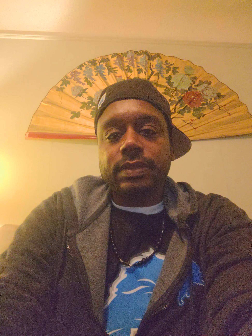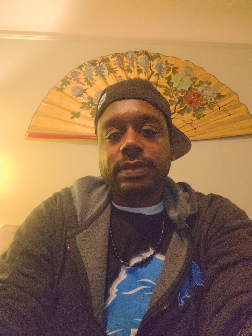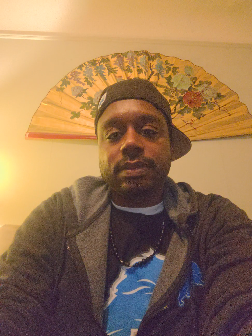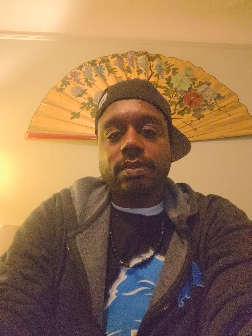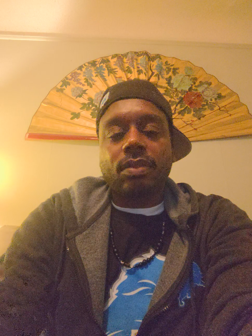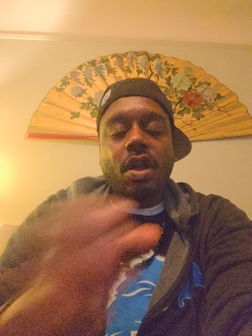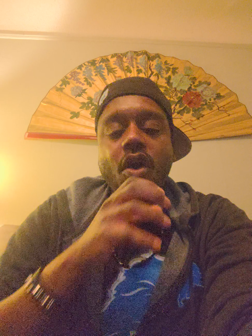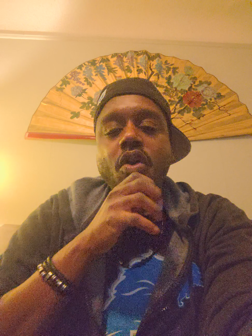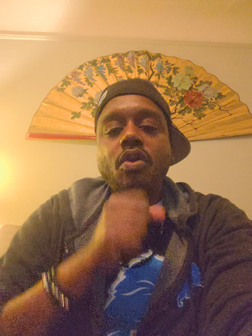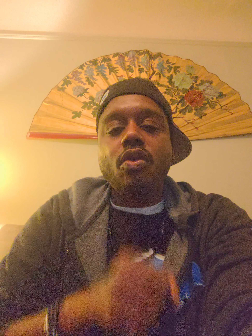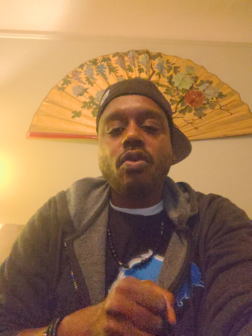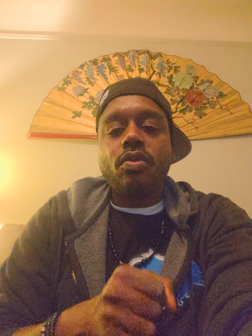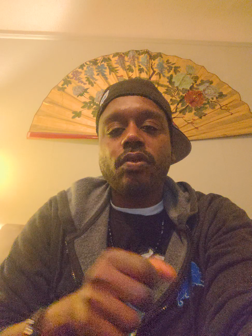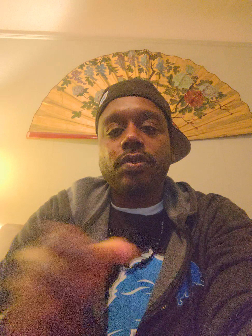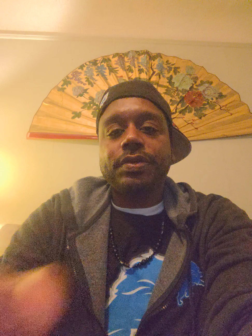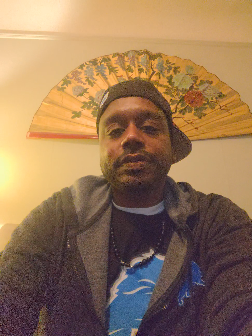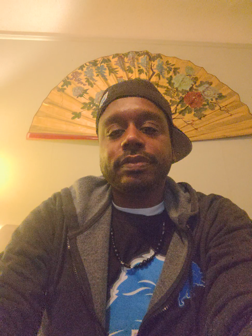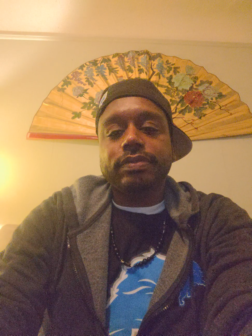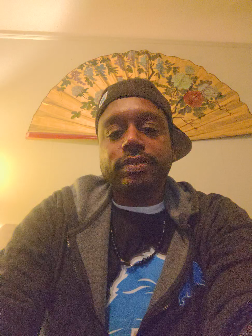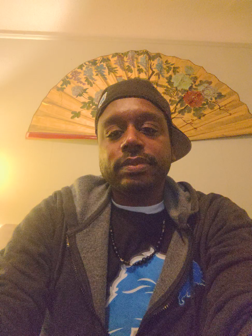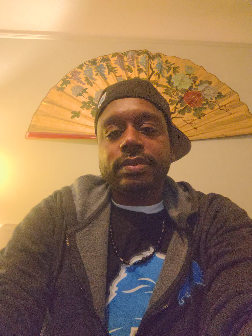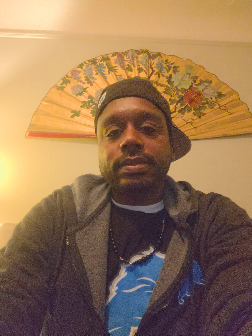old